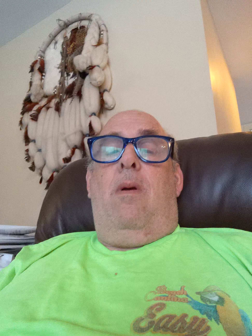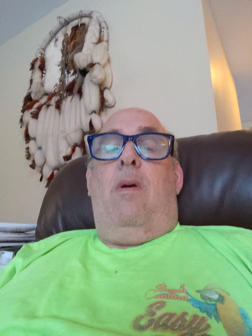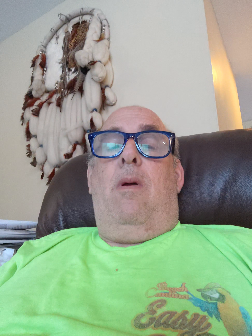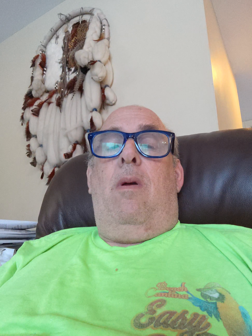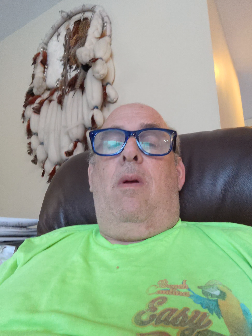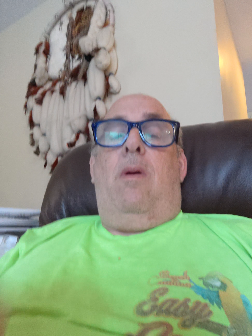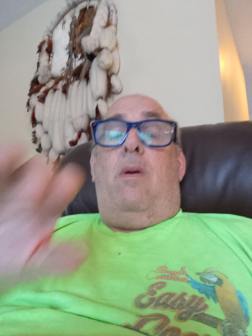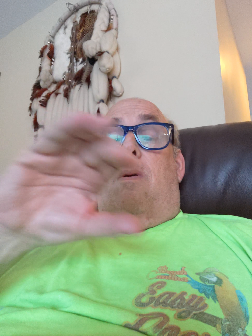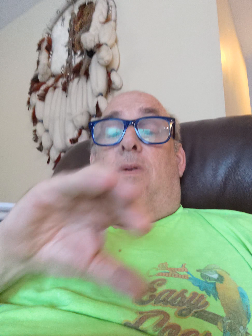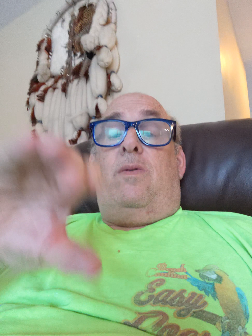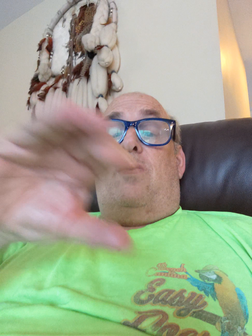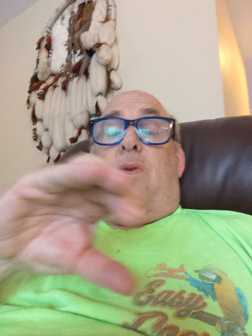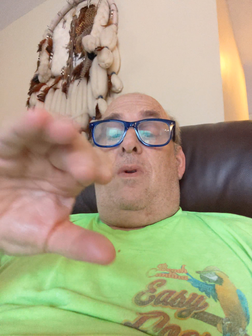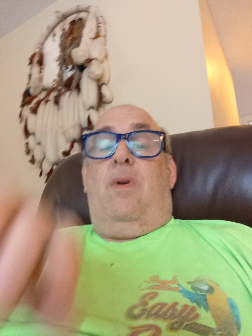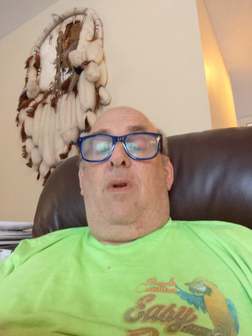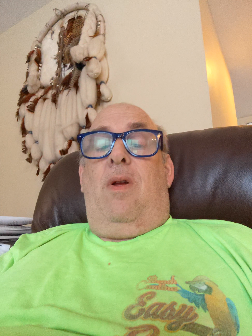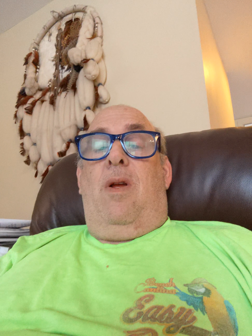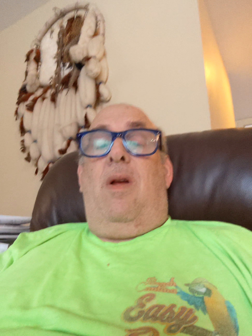chocolate